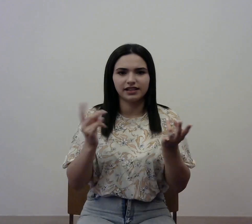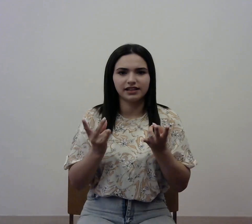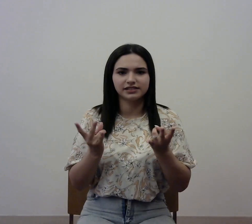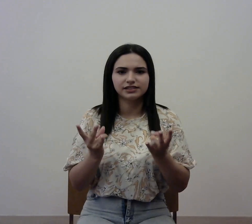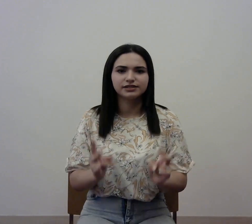lazım